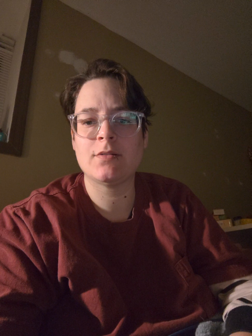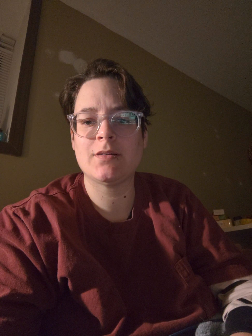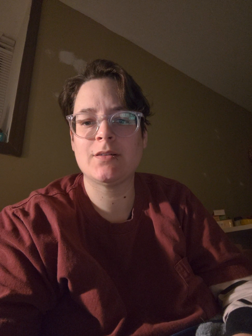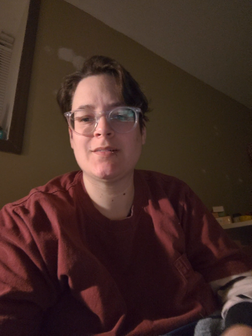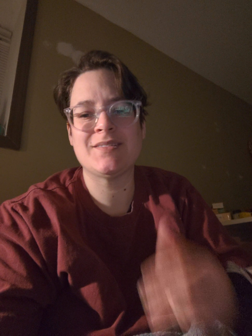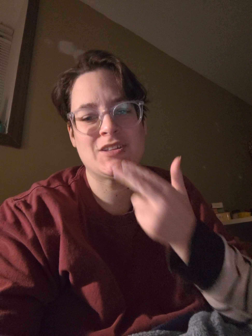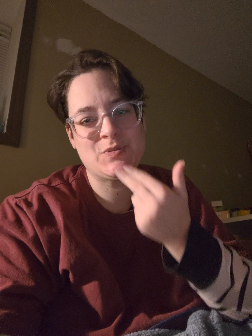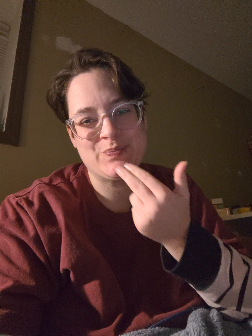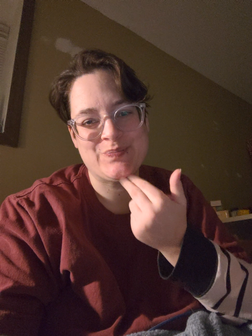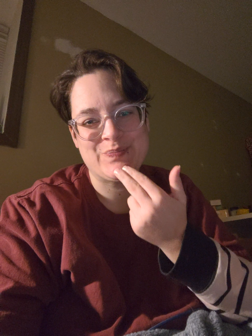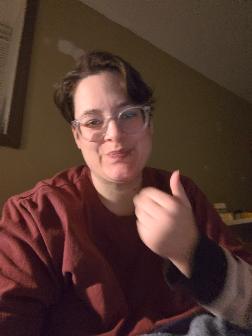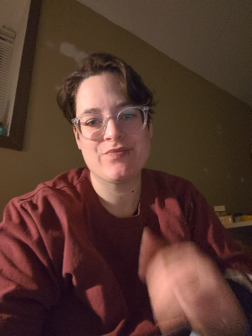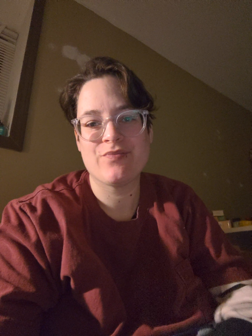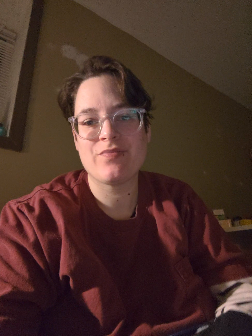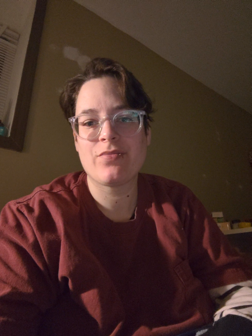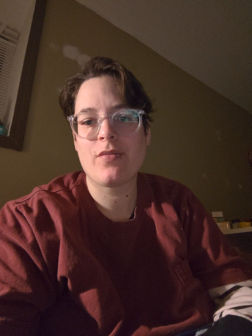cute